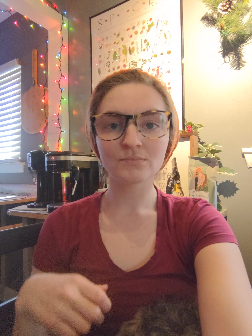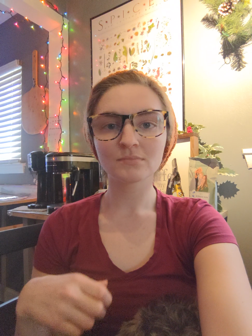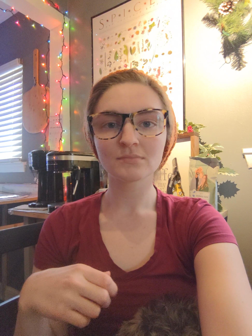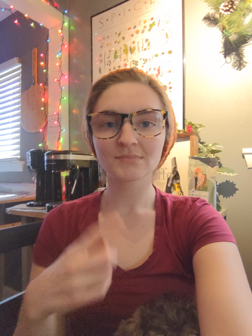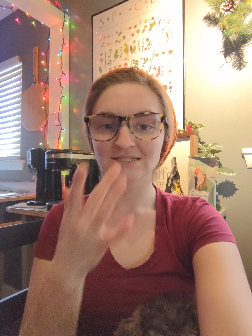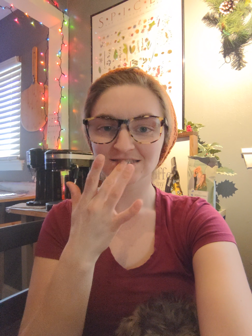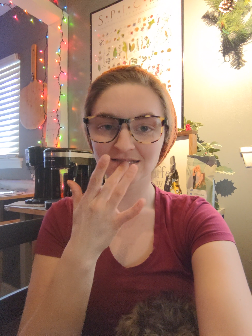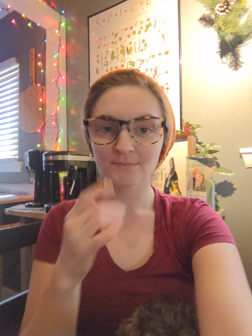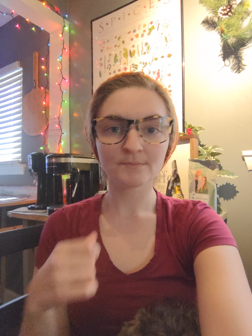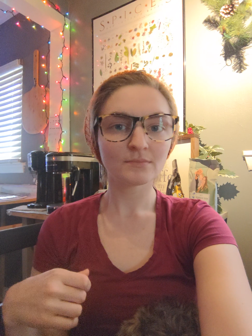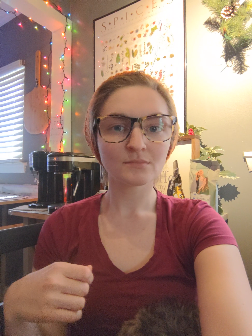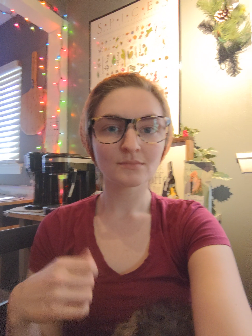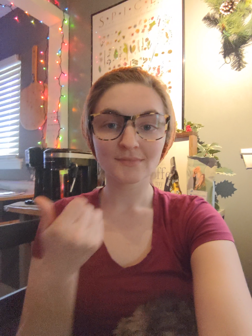taste